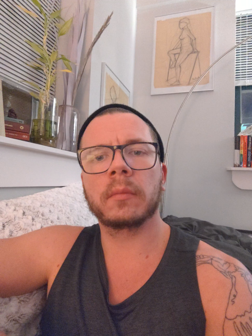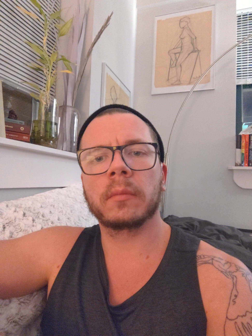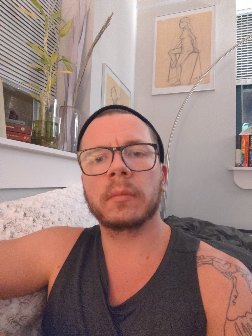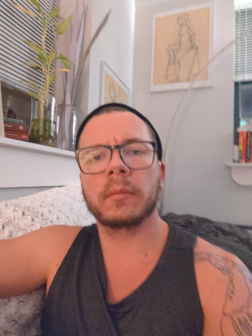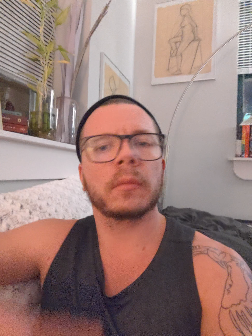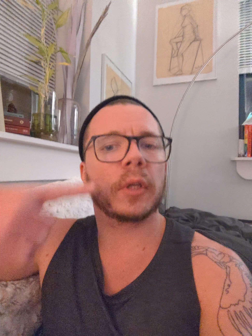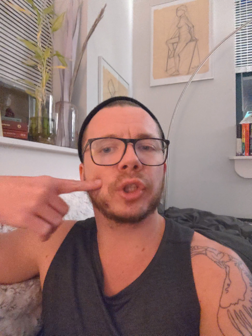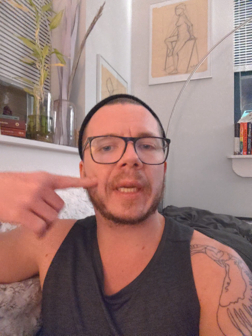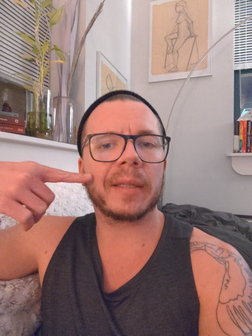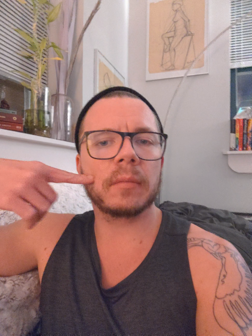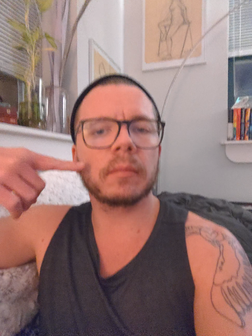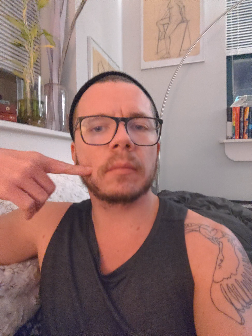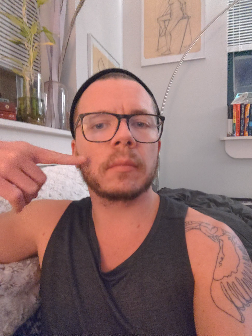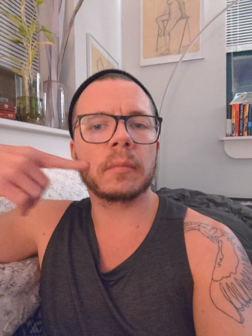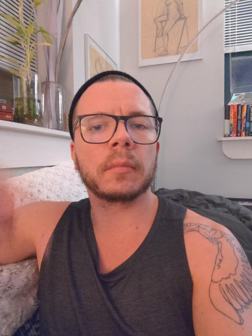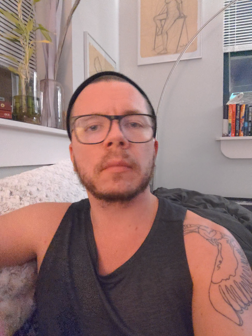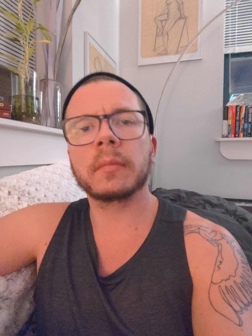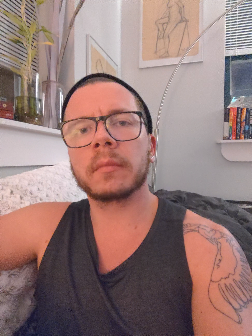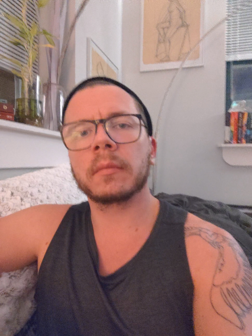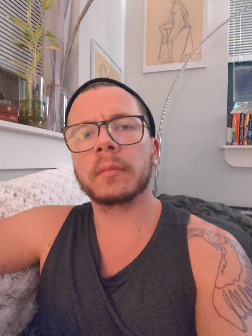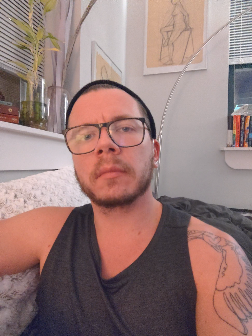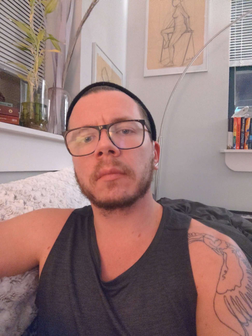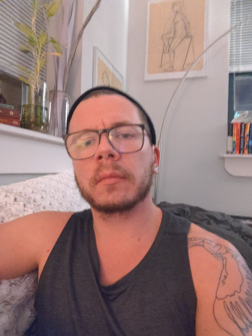cheek